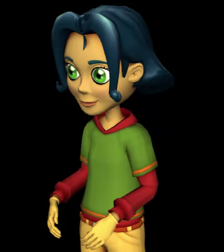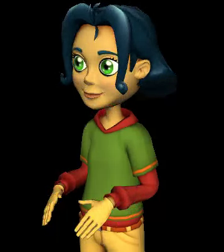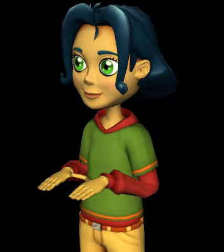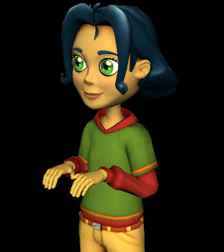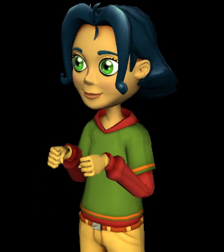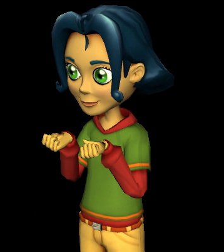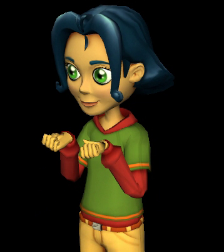ينقذ